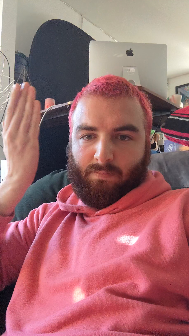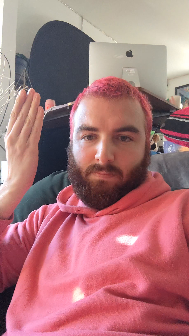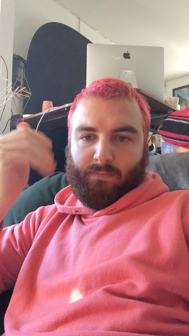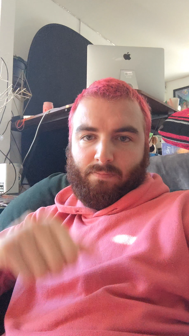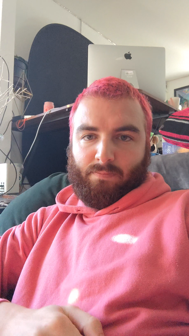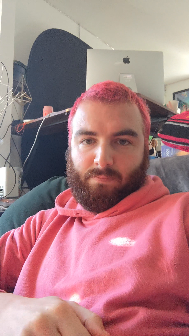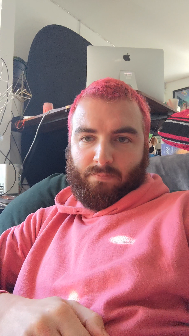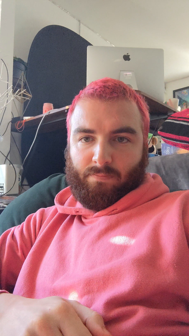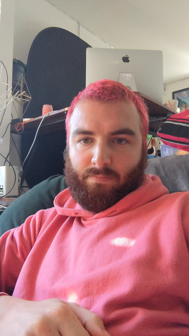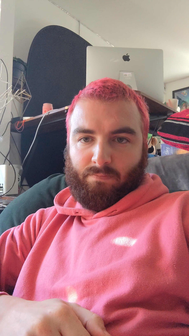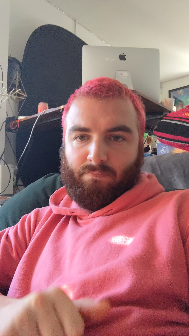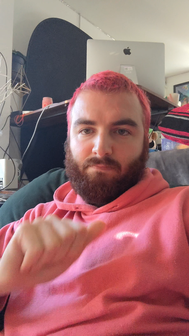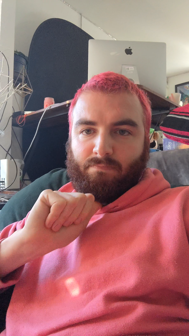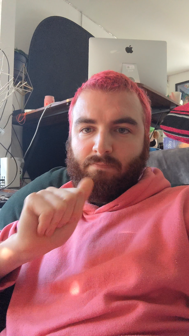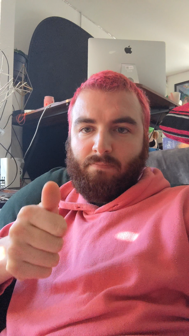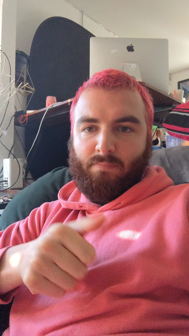don't